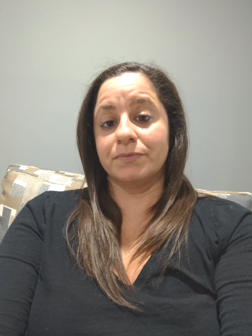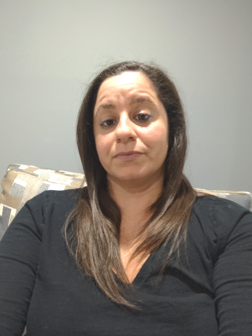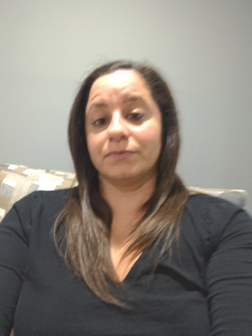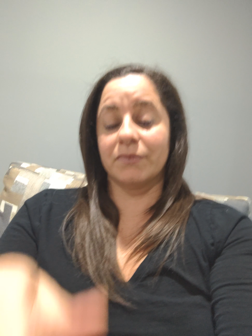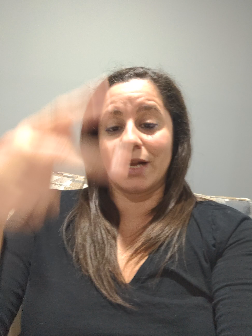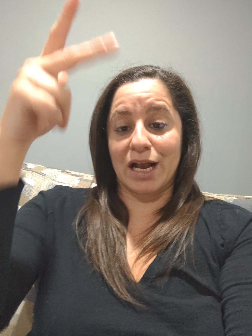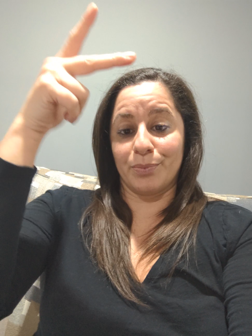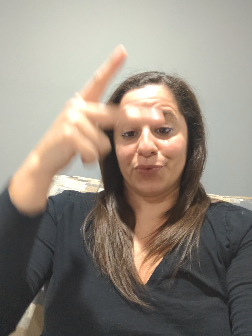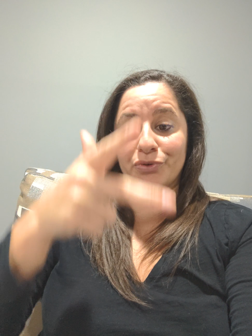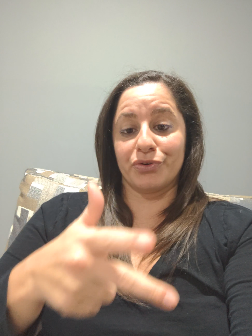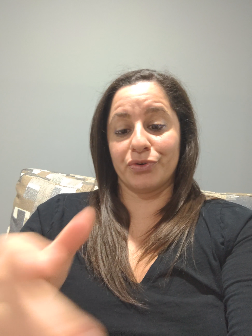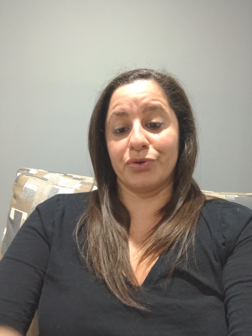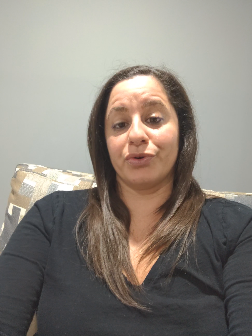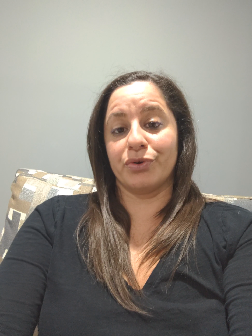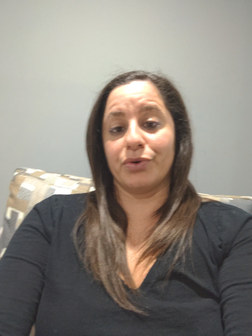helicopter